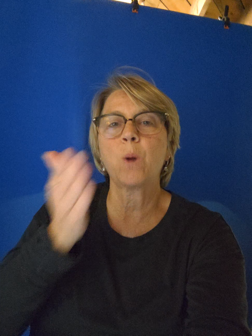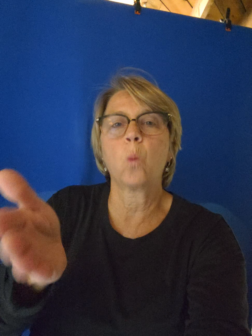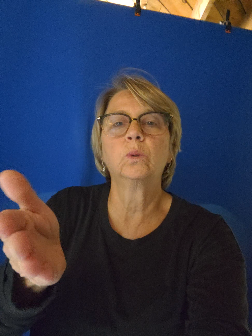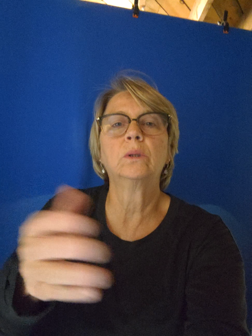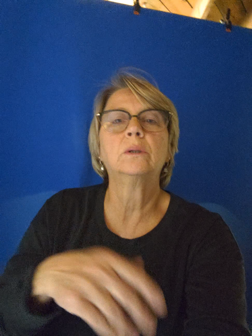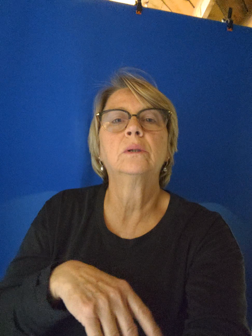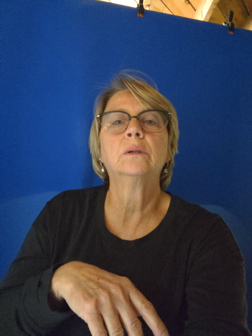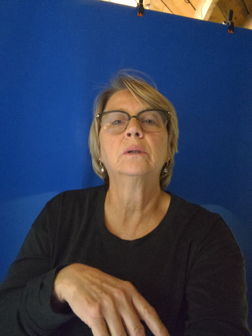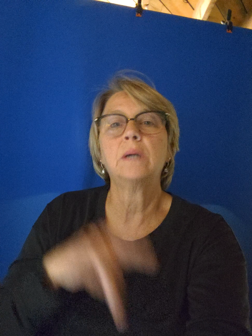boat